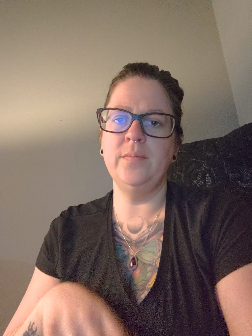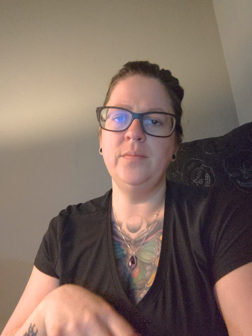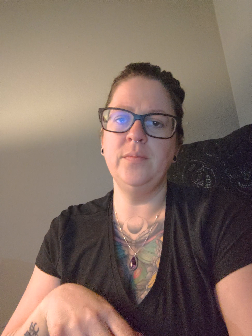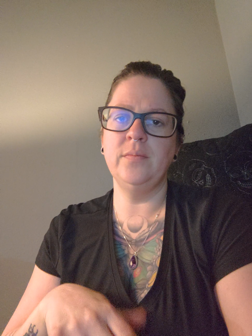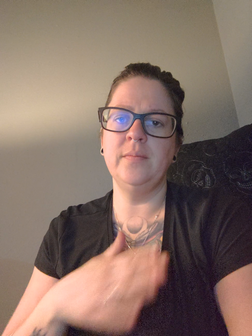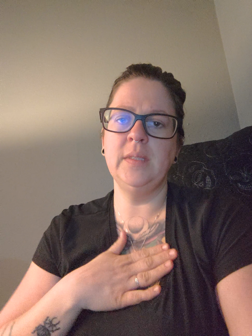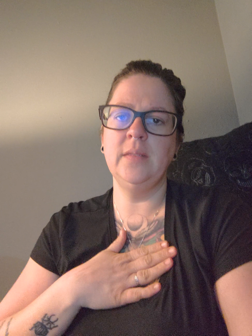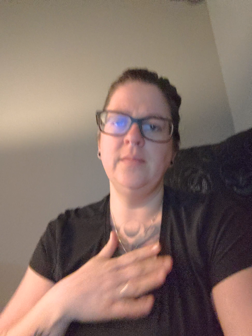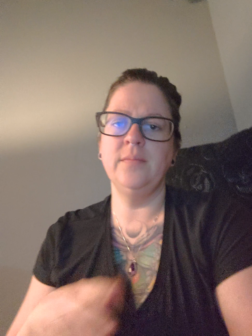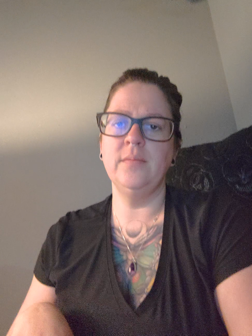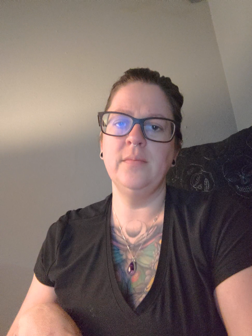my